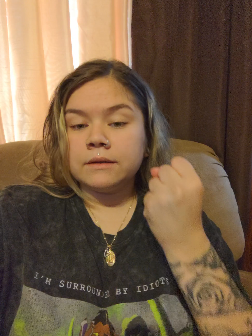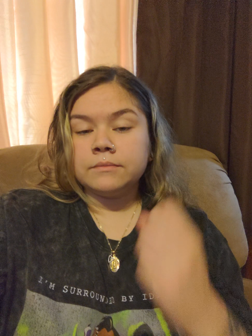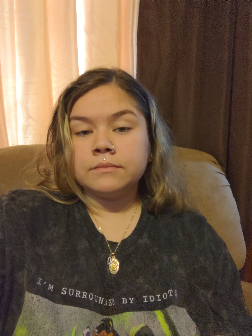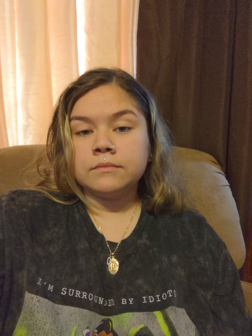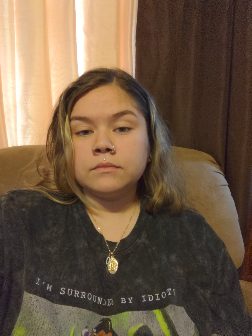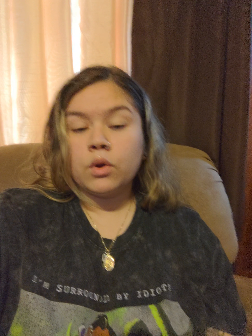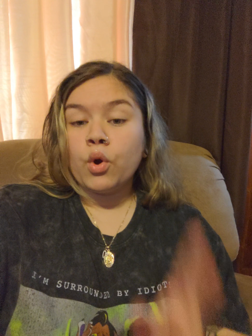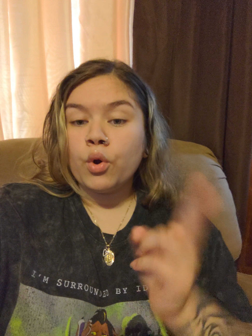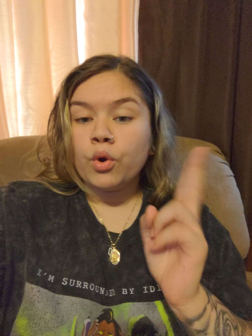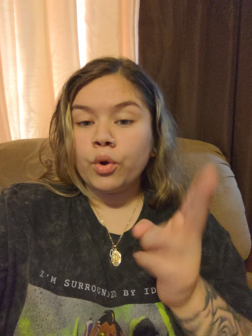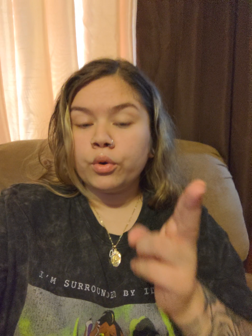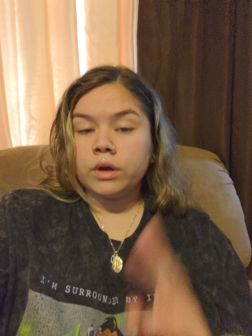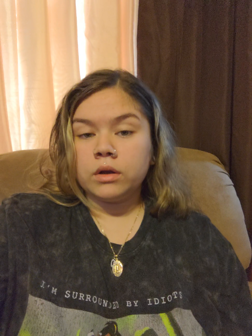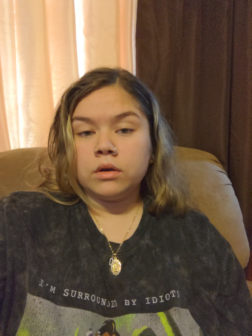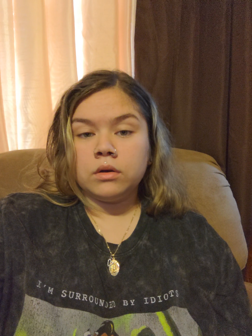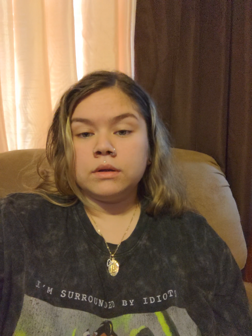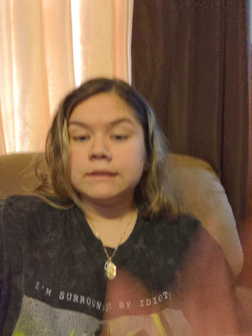hurry